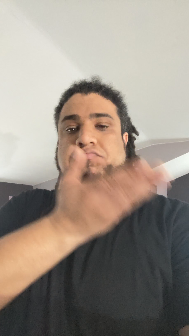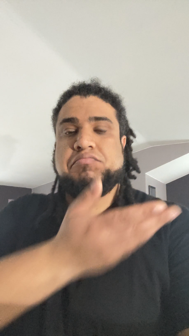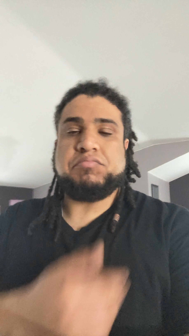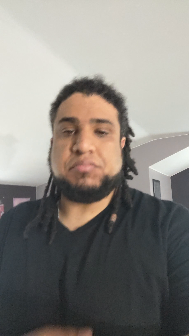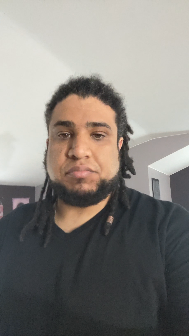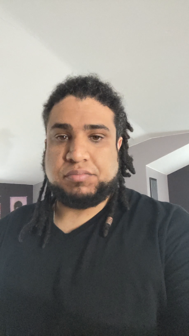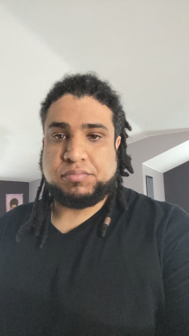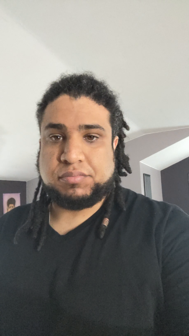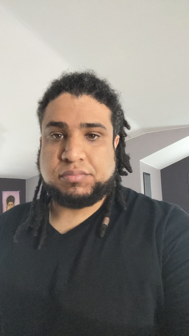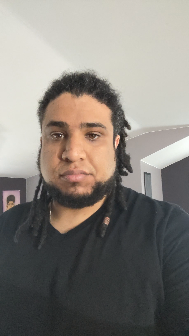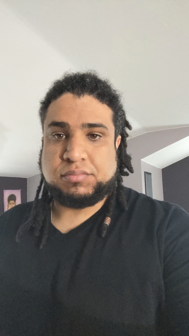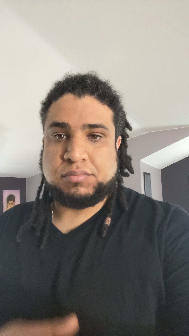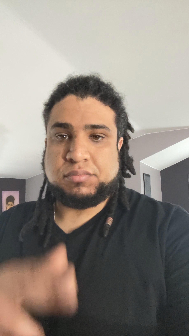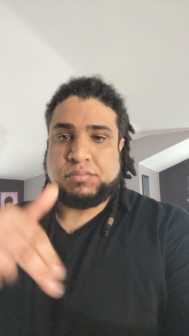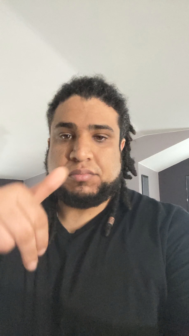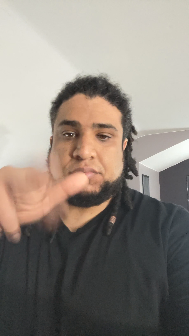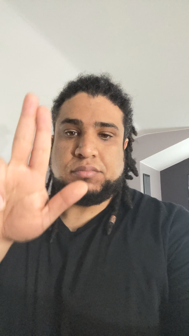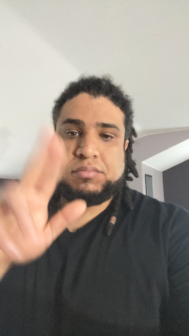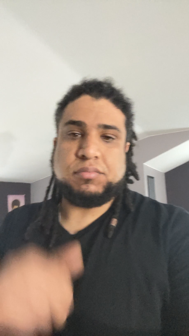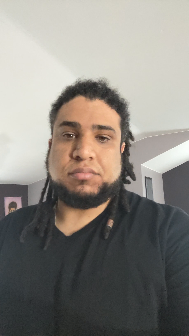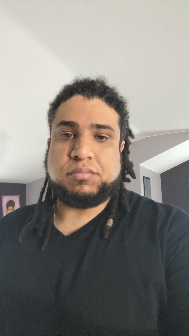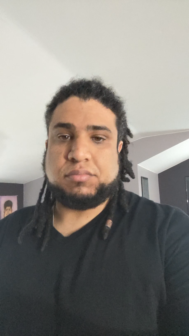lick